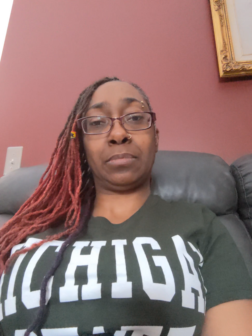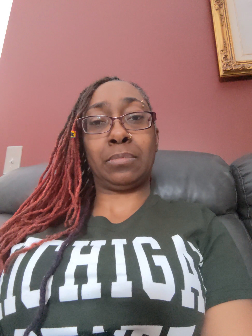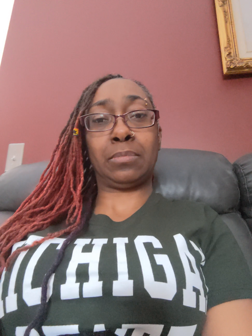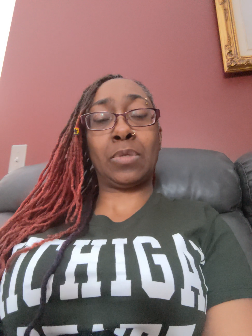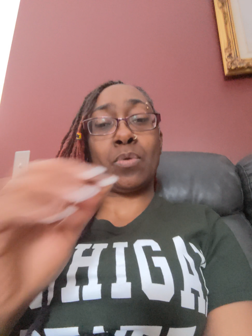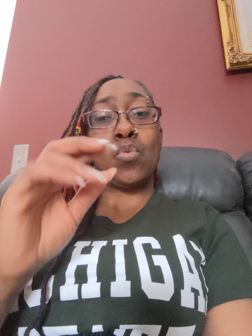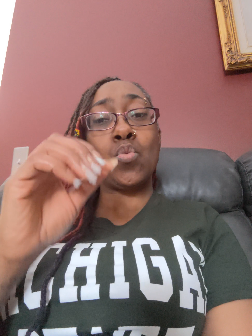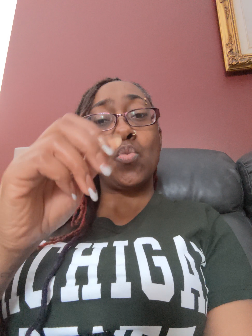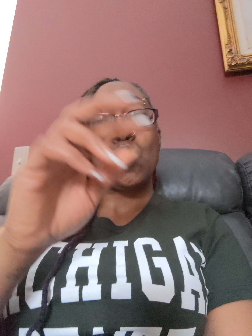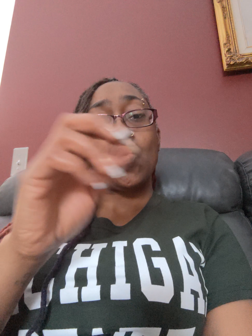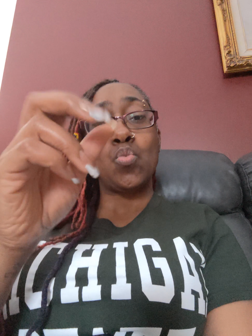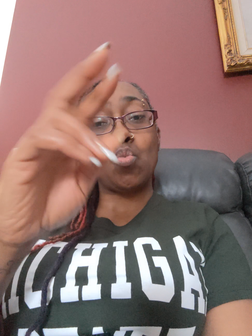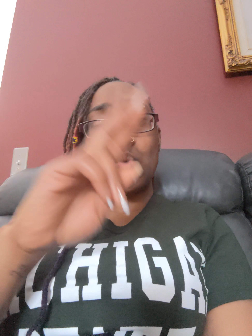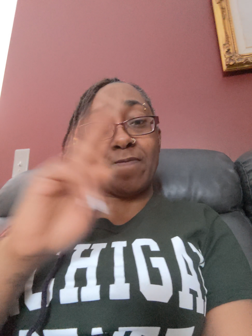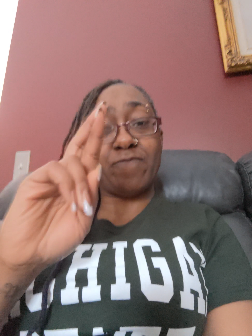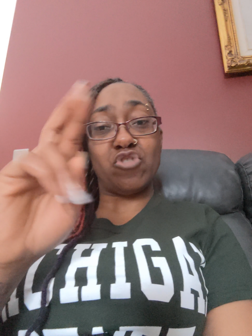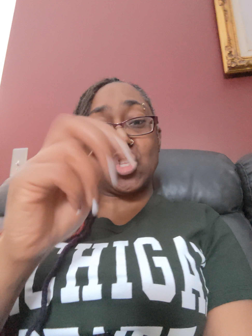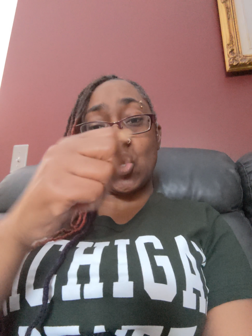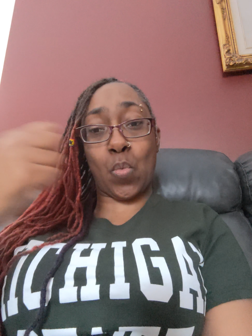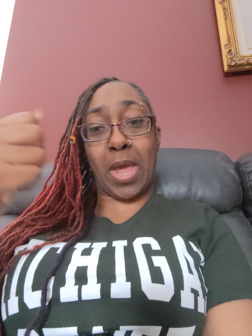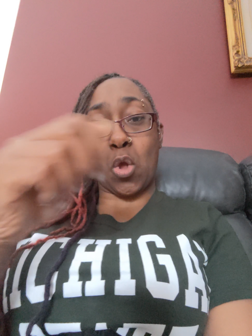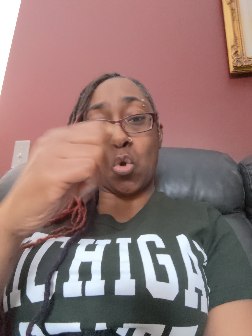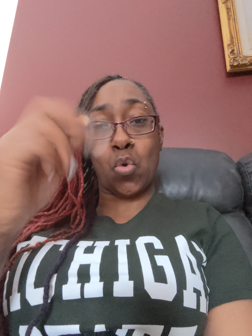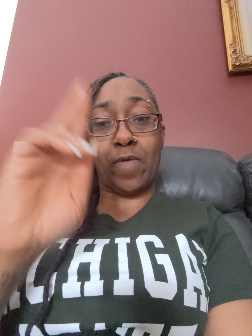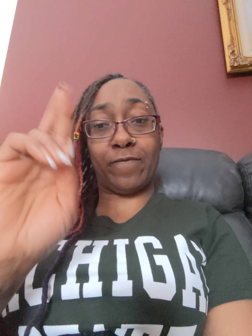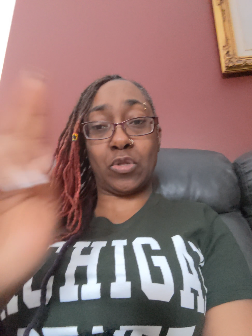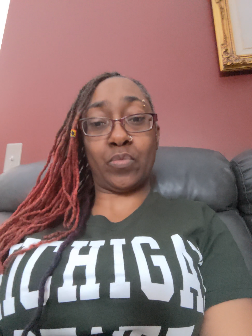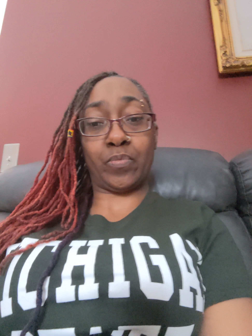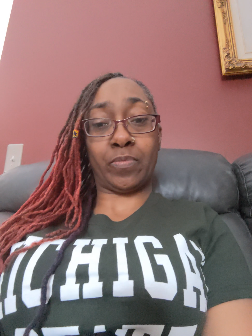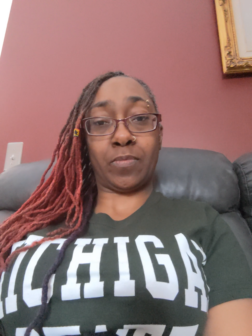refrigerator